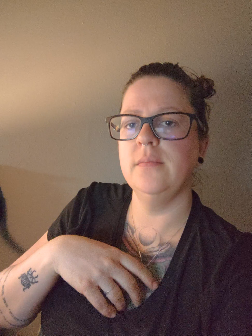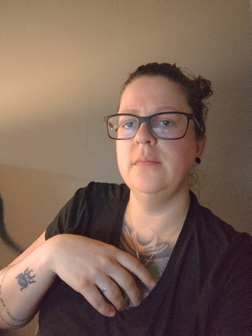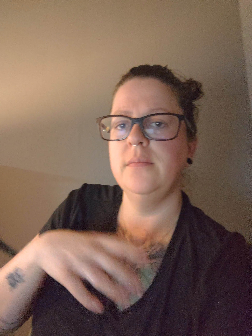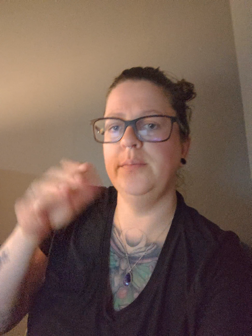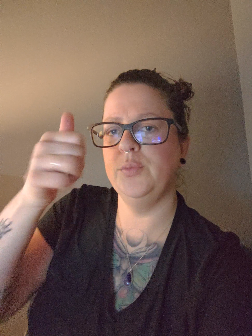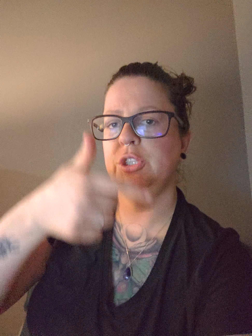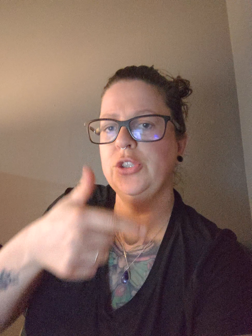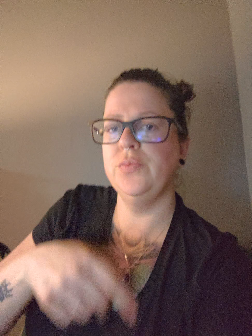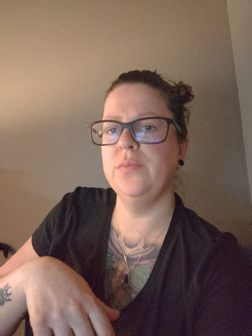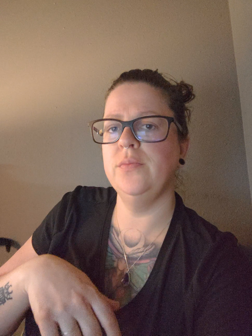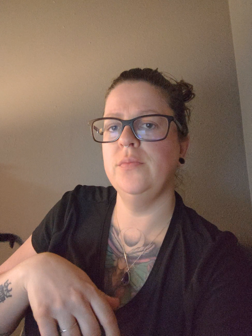brother